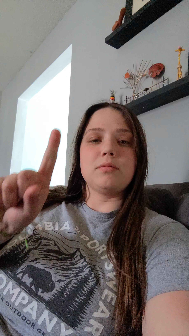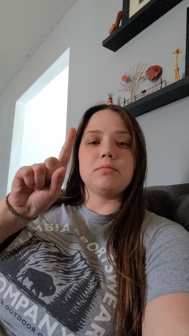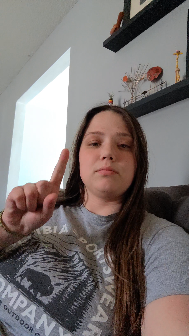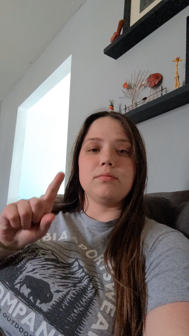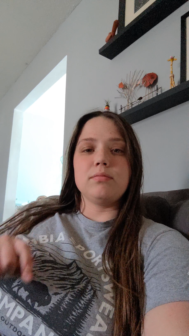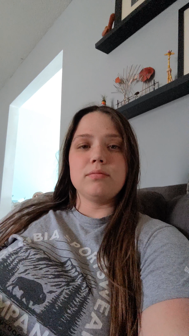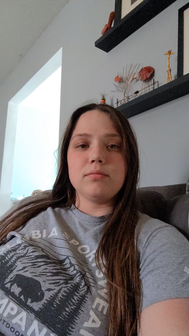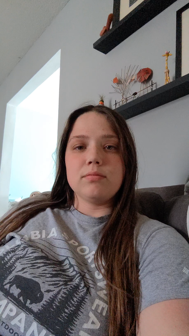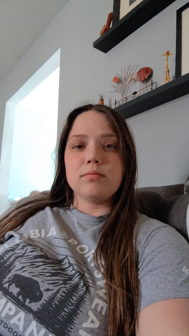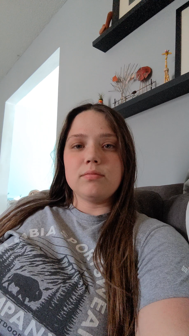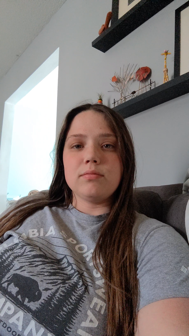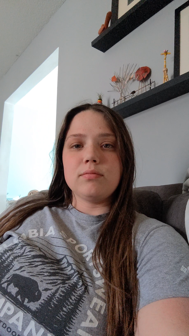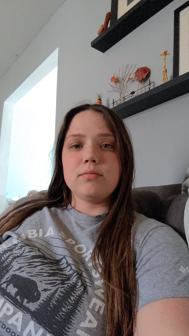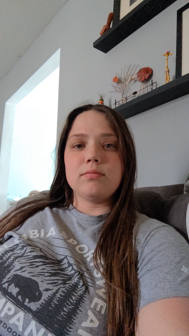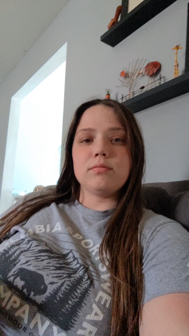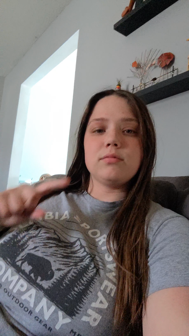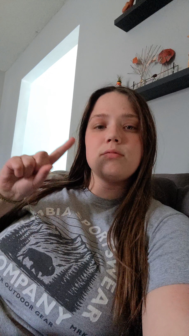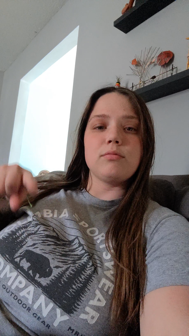about